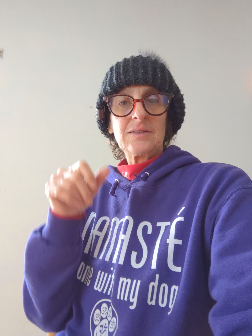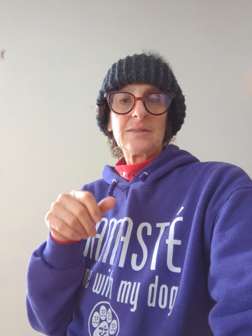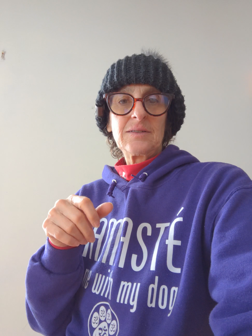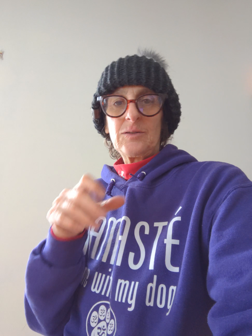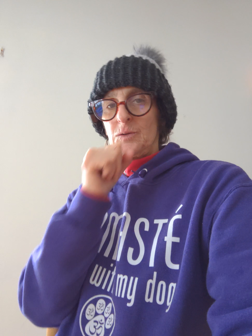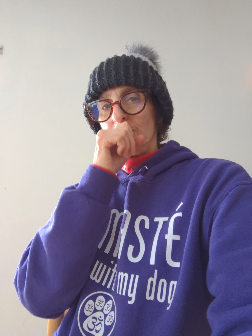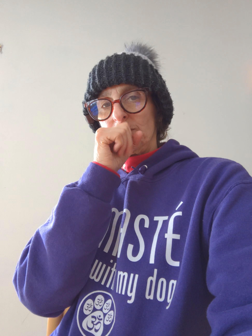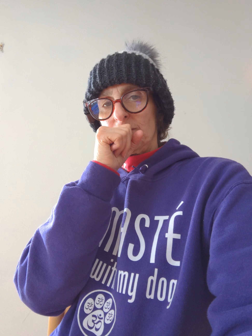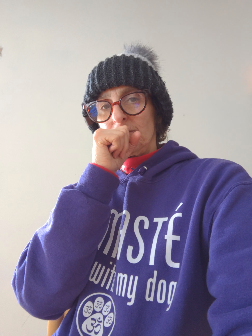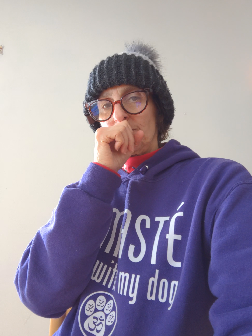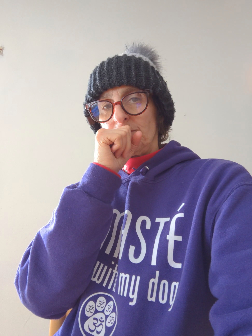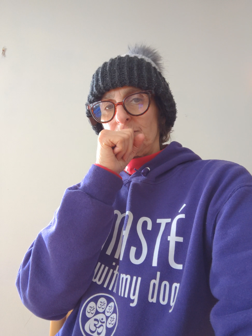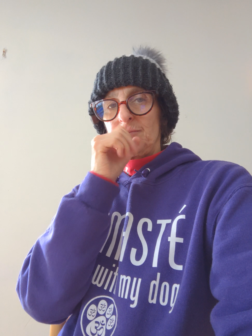orange